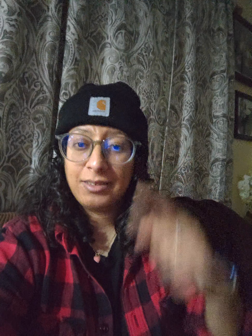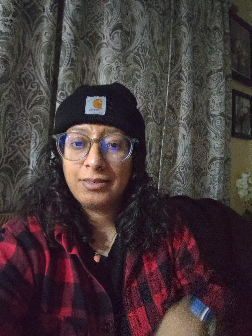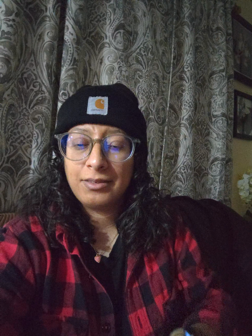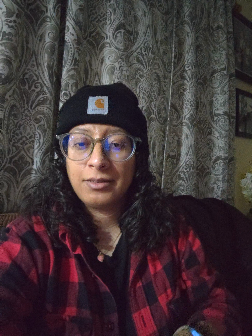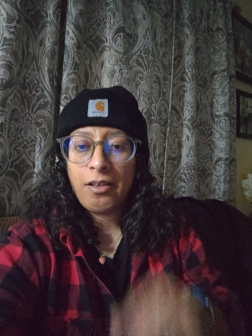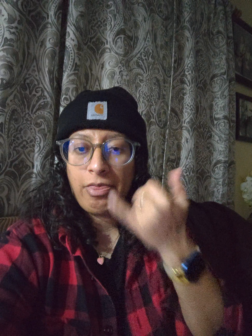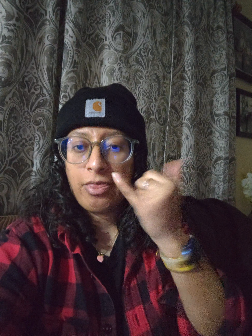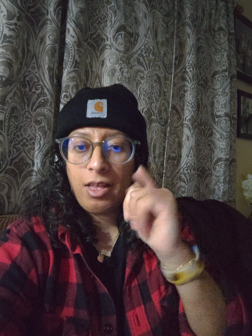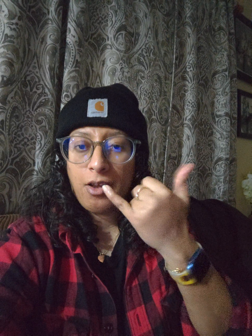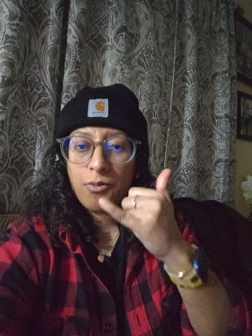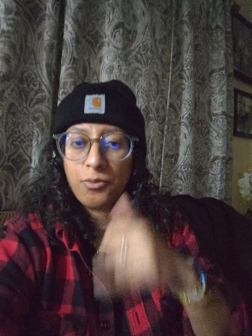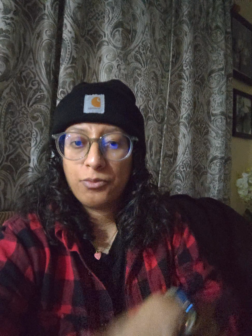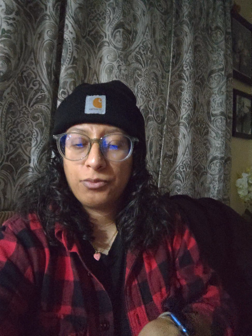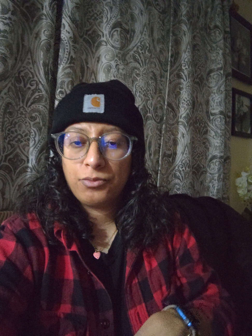yellow